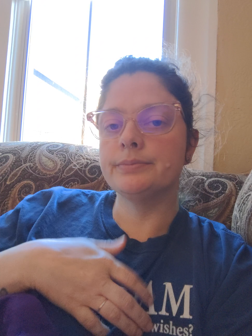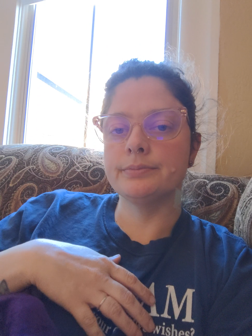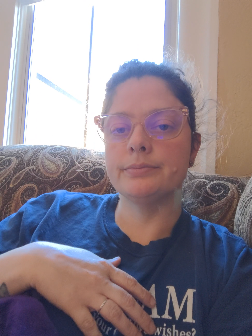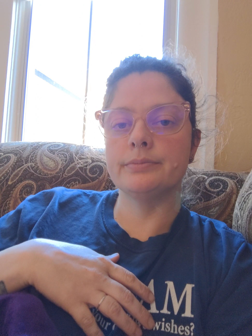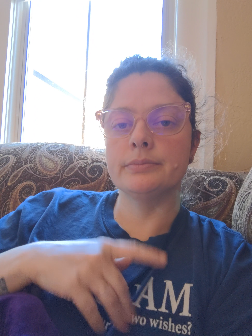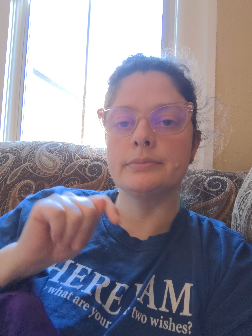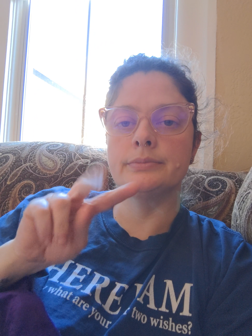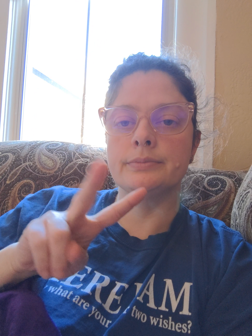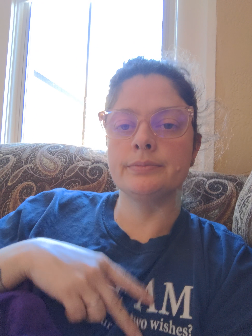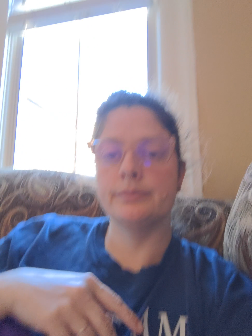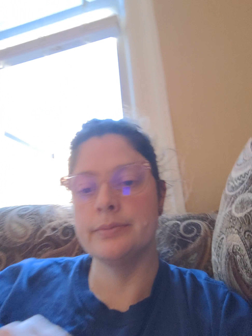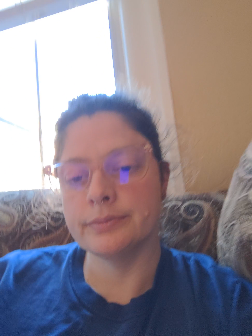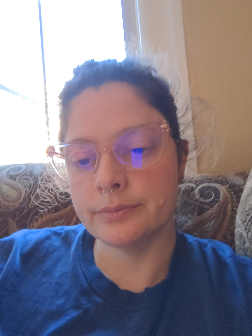TV